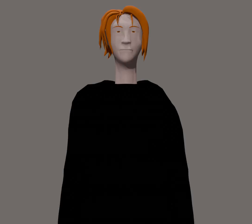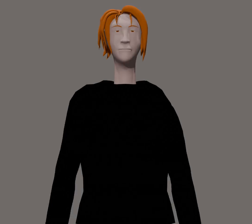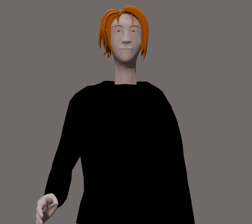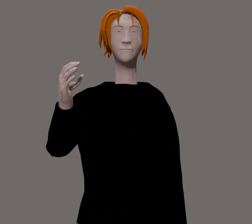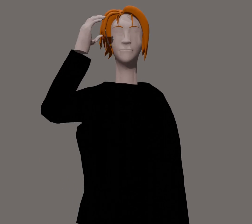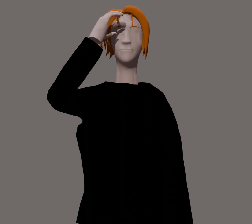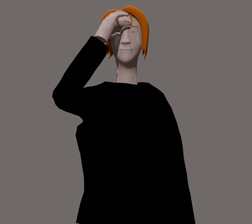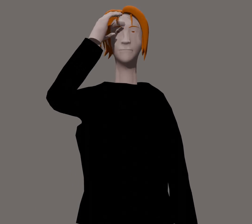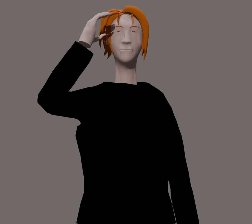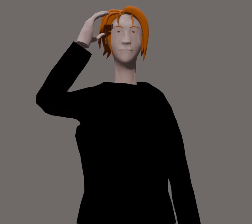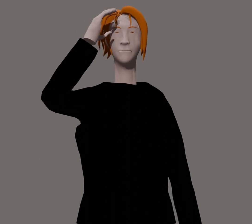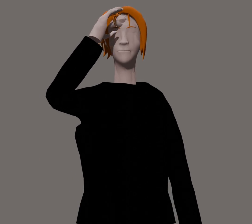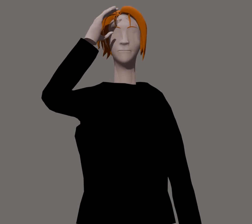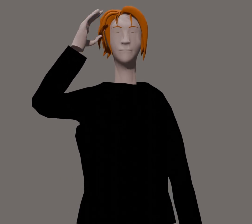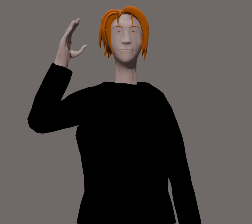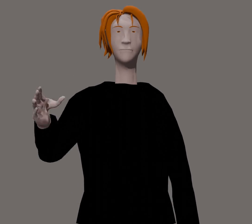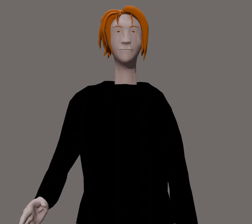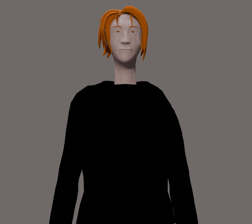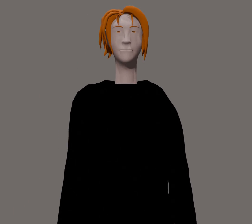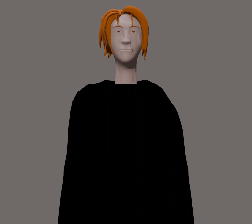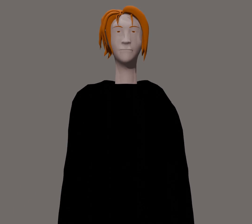Camcorder